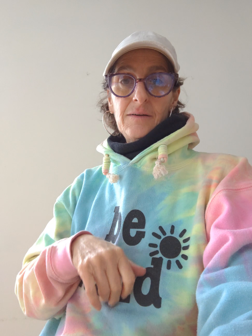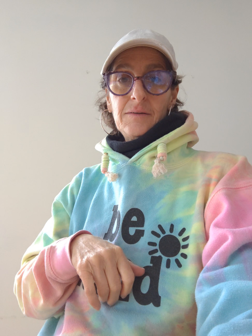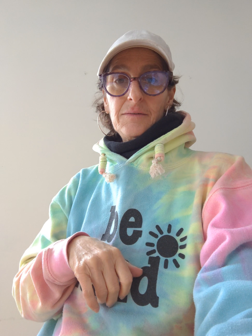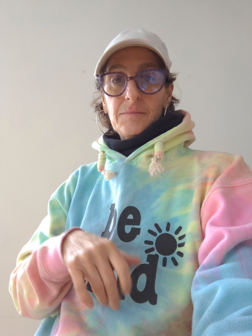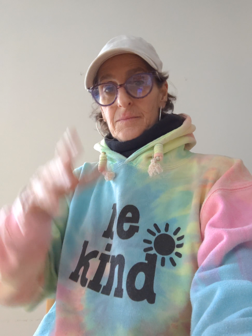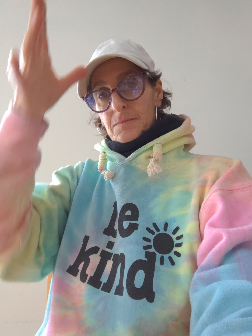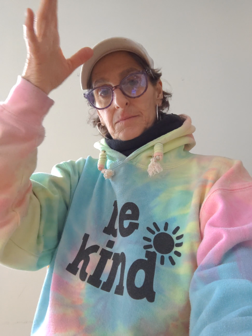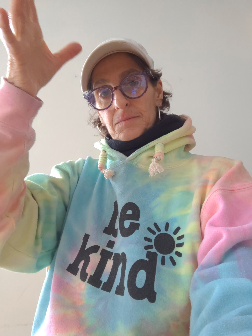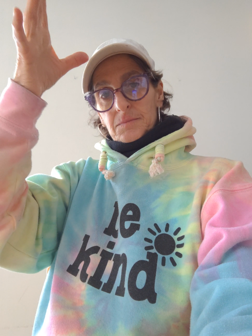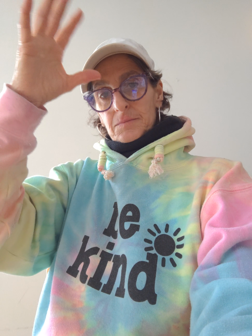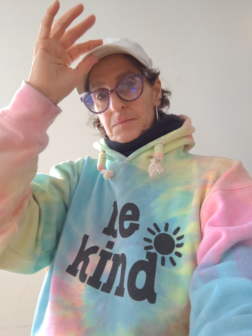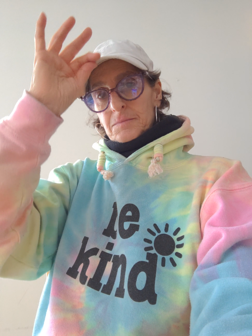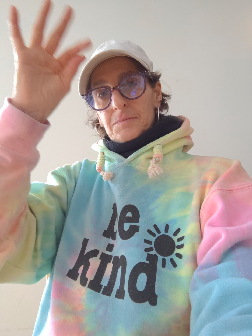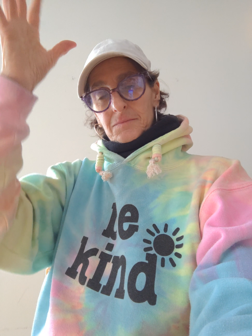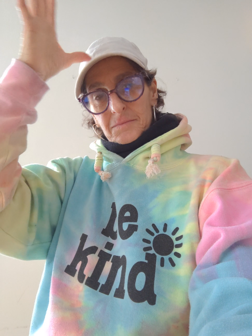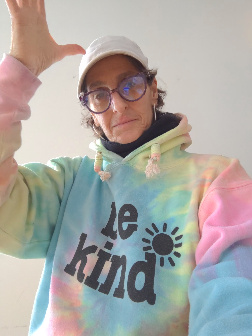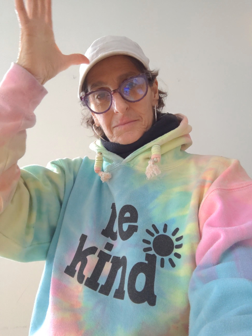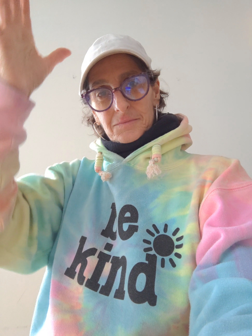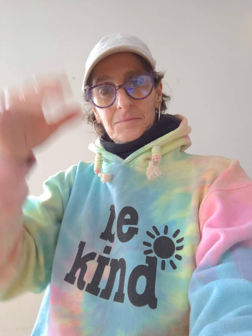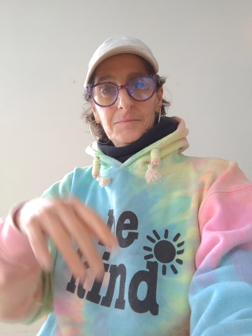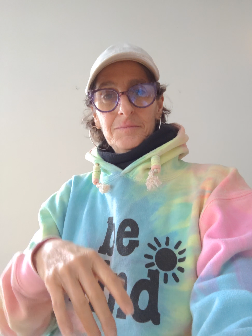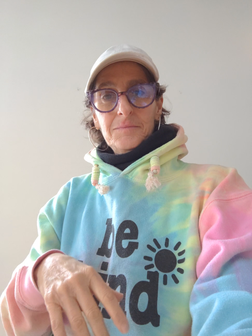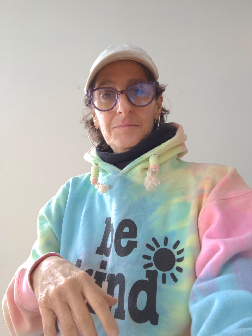dad